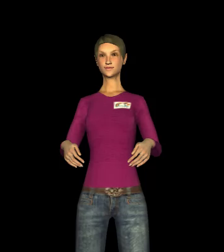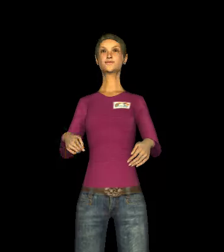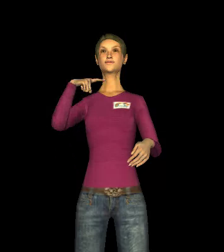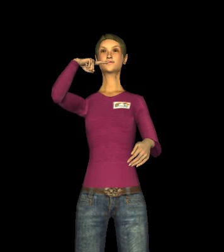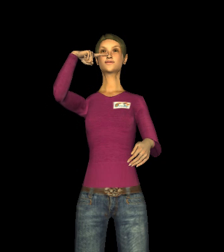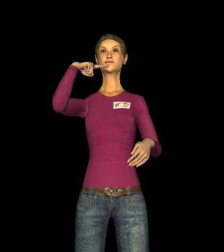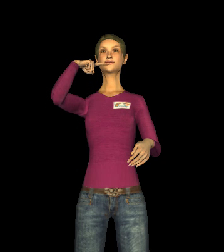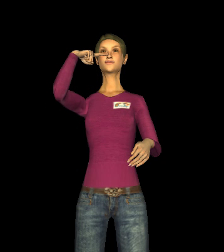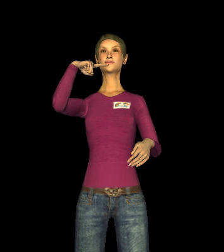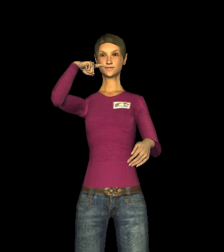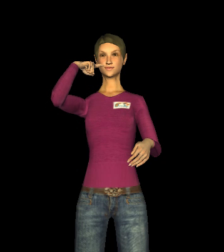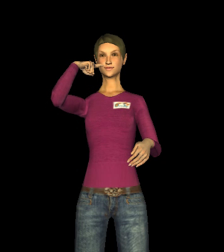يتحدث